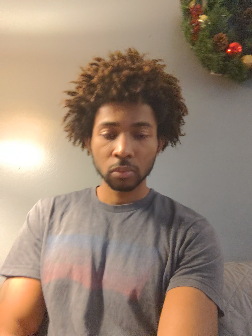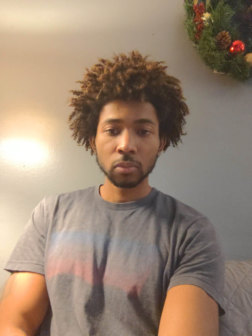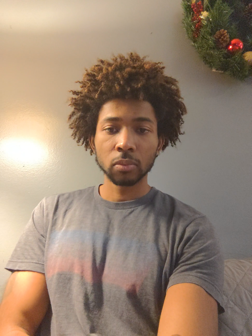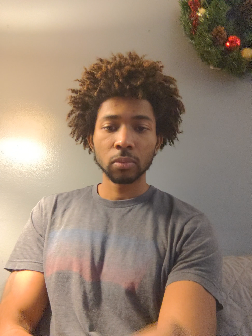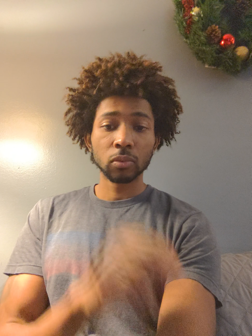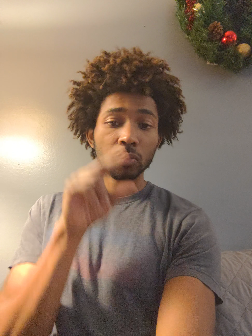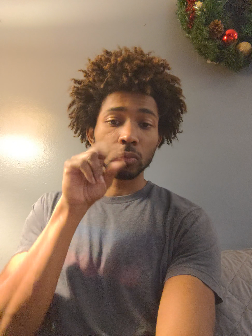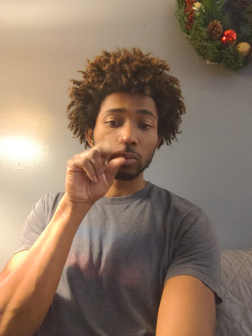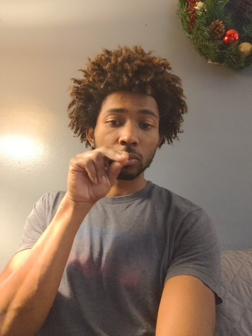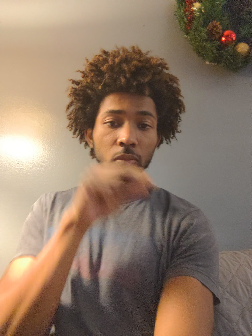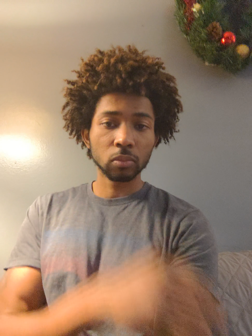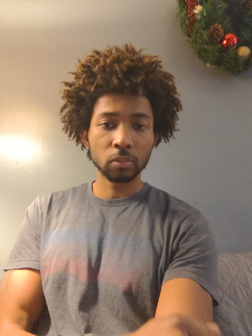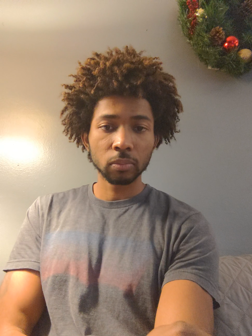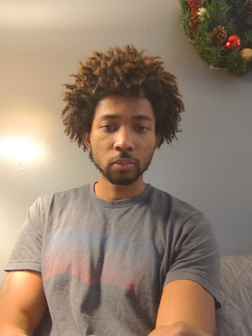goose